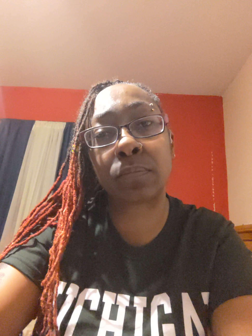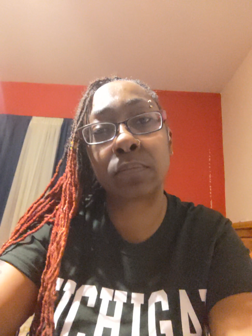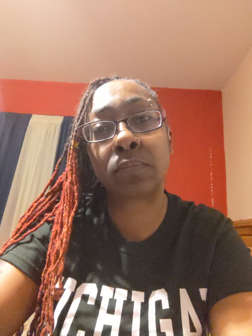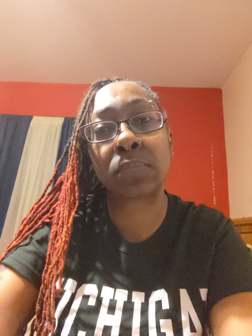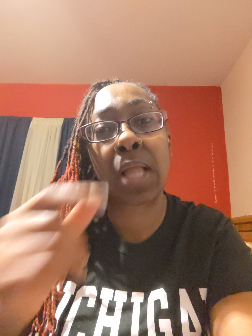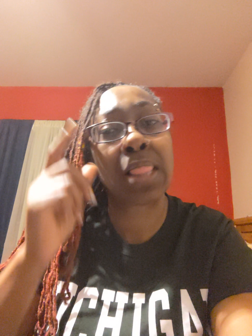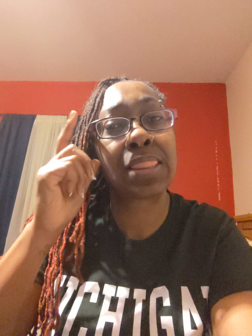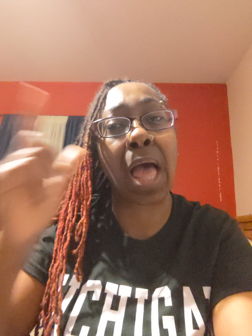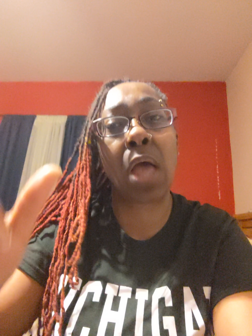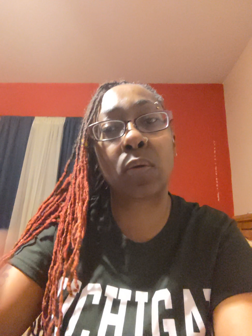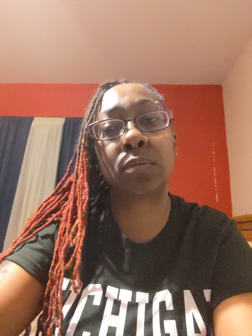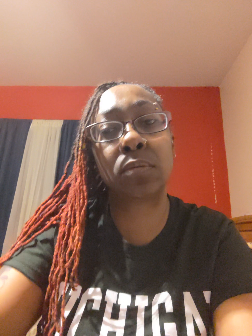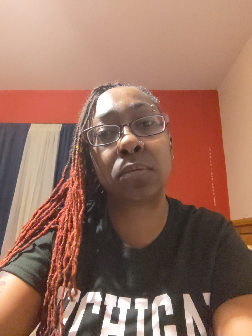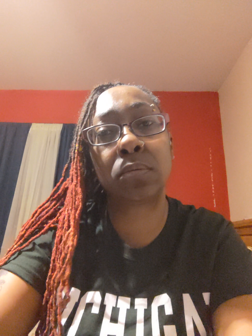loud